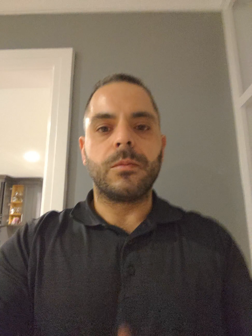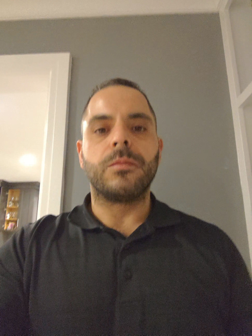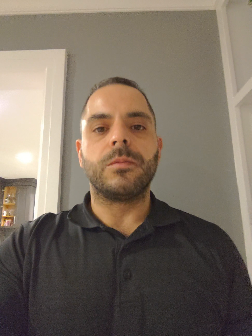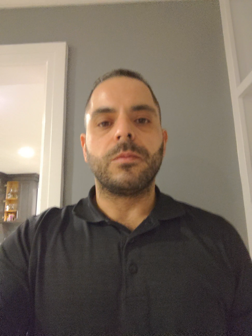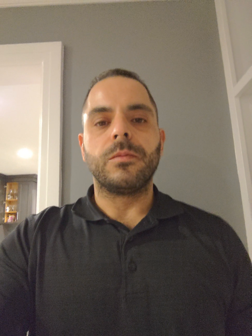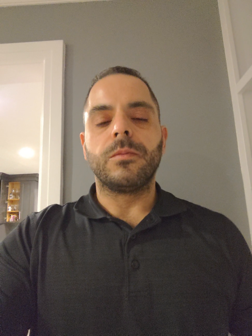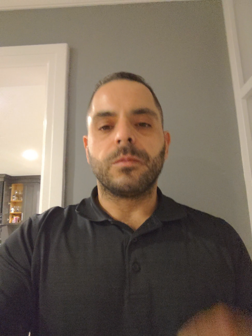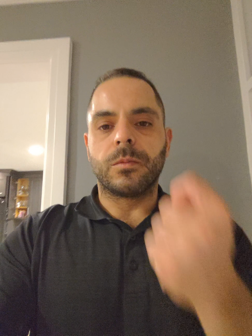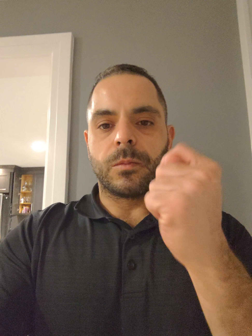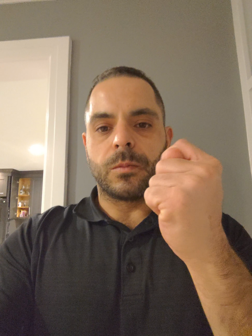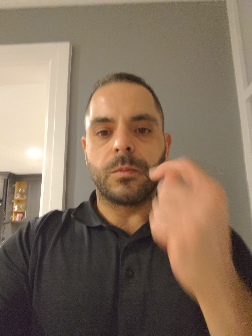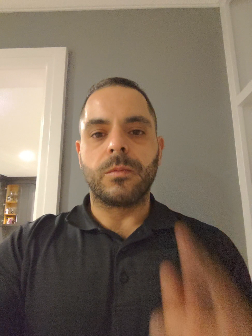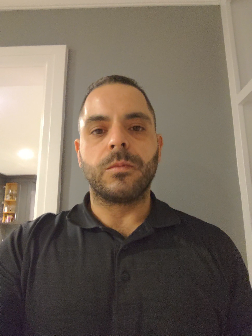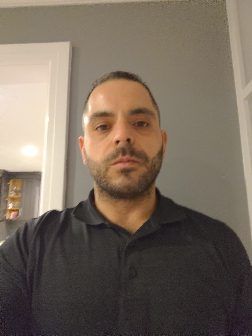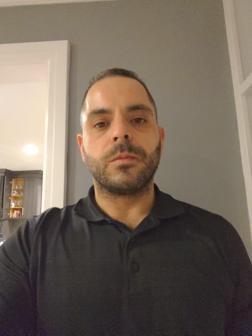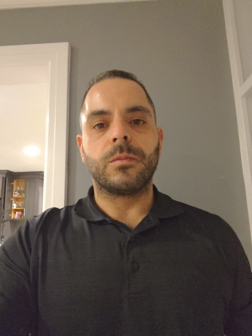toy